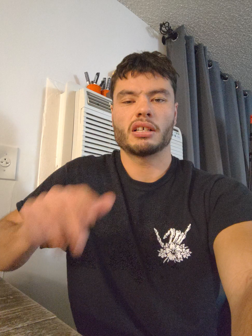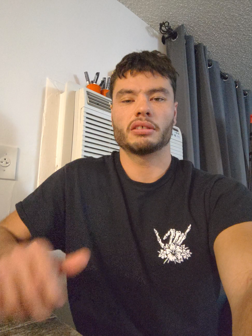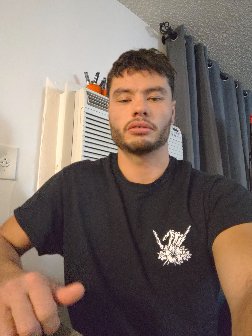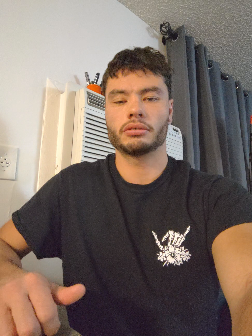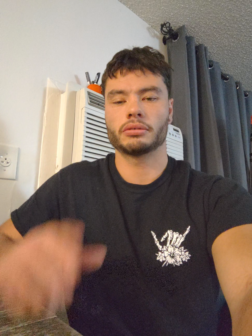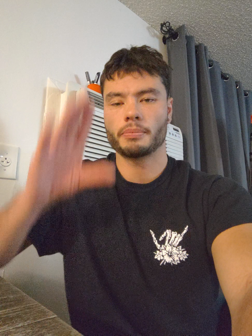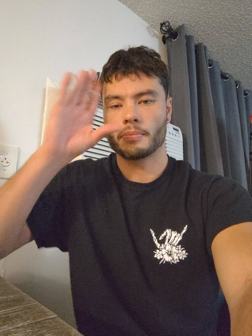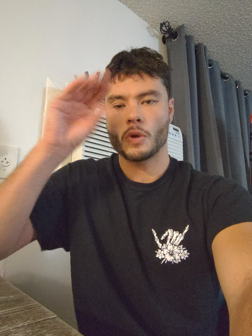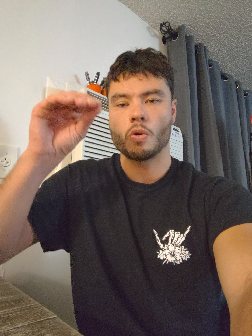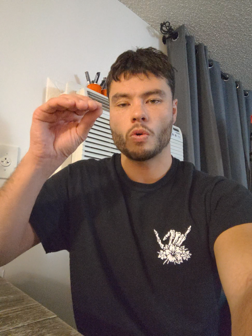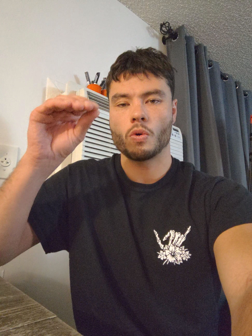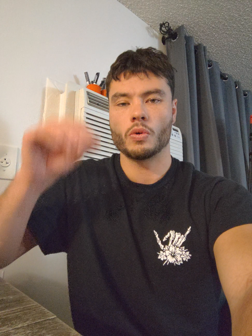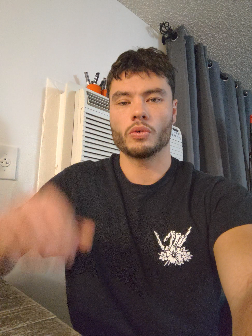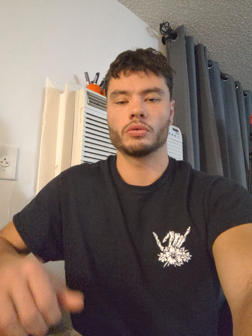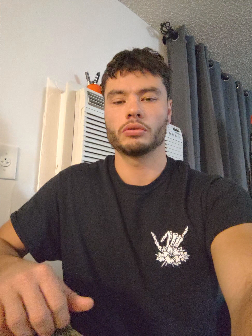boy